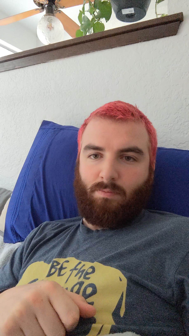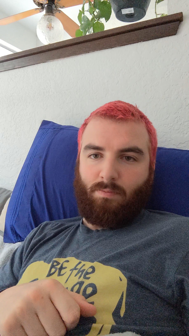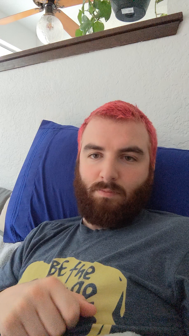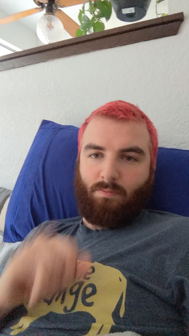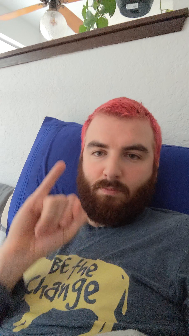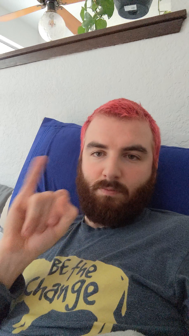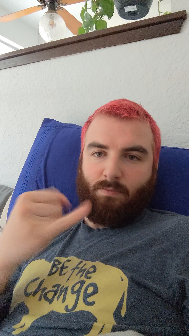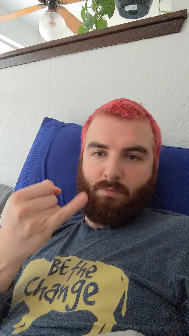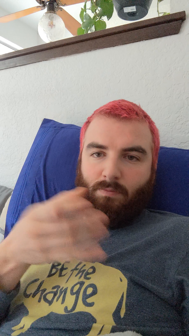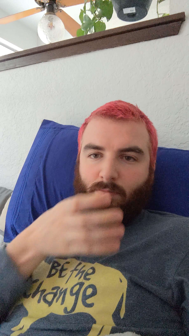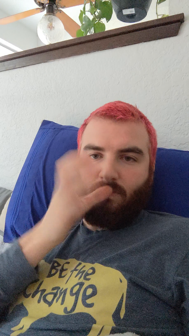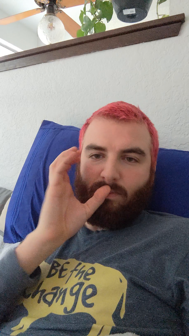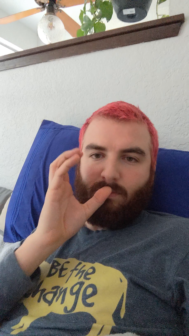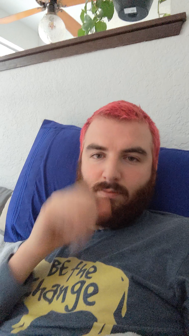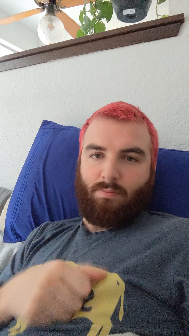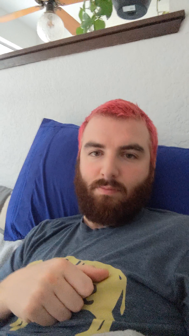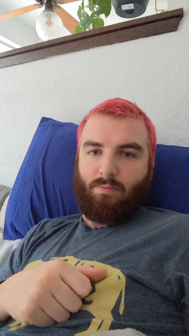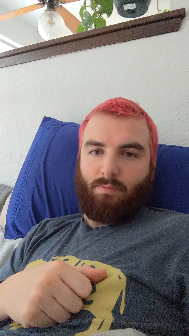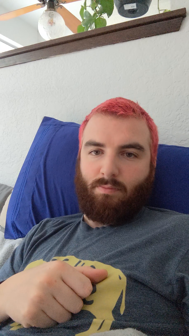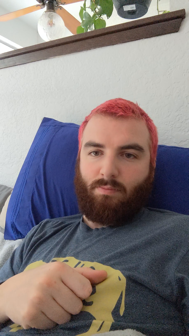juice